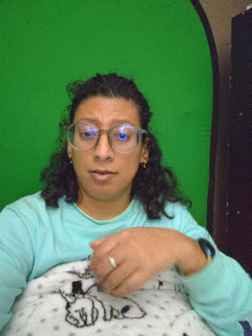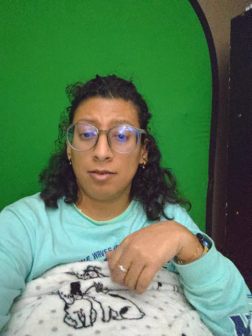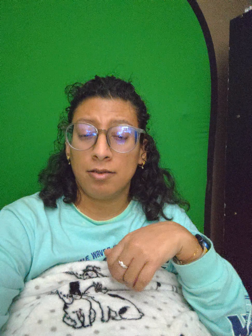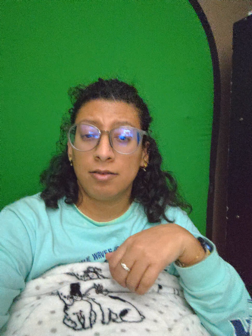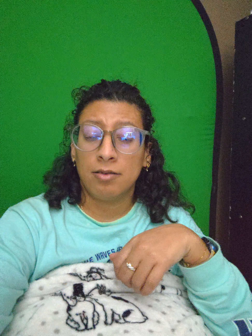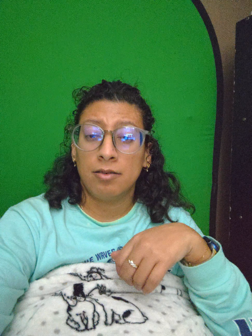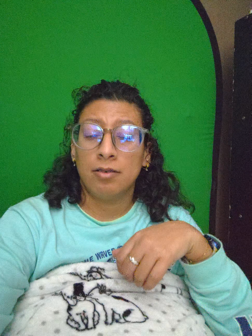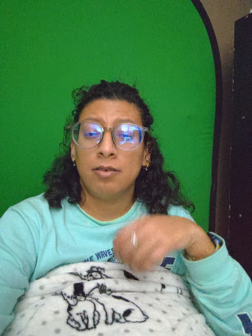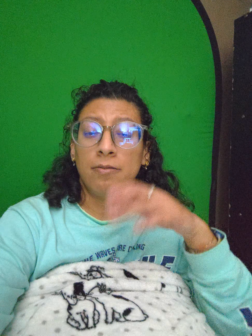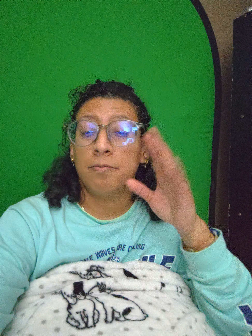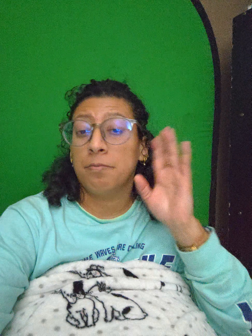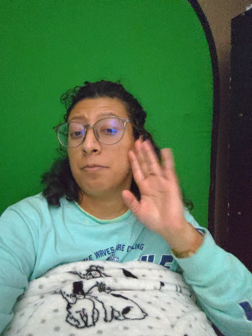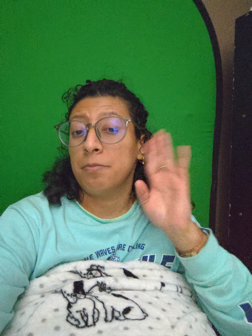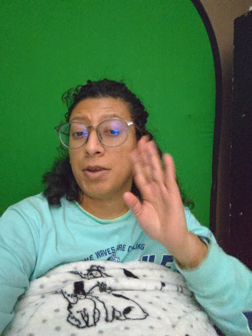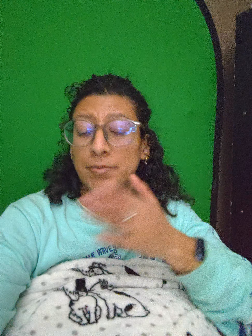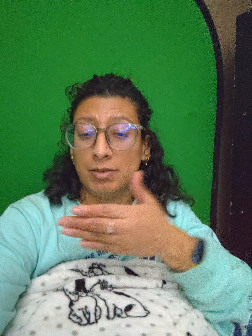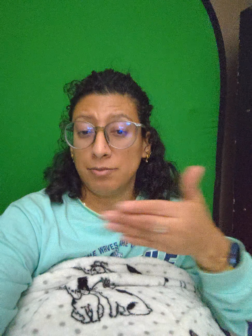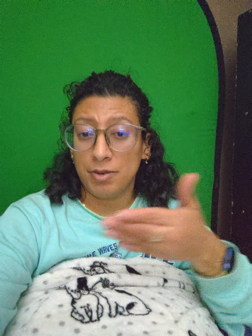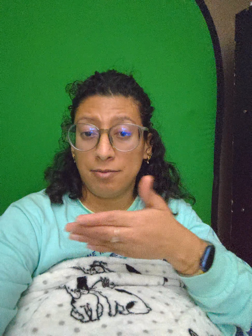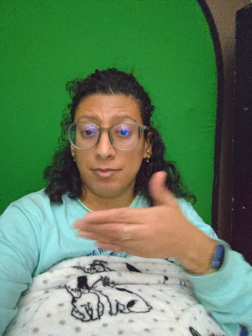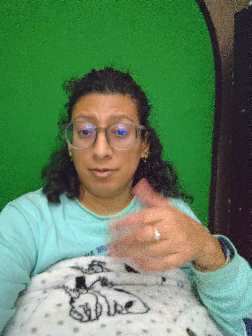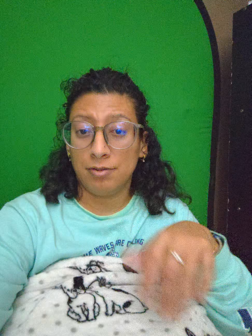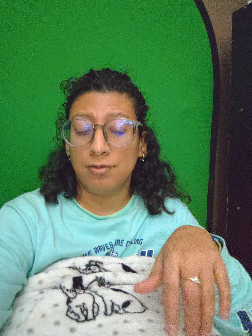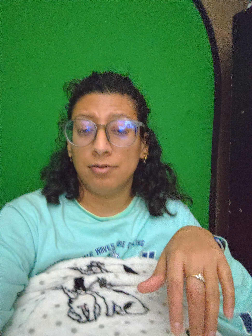puppy